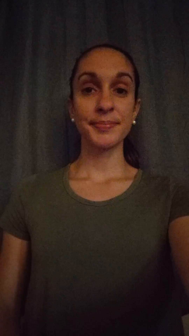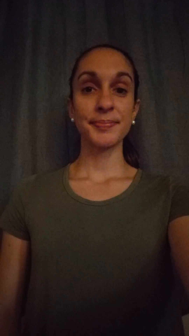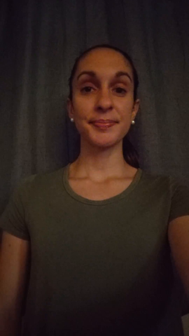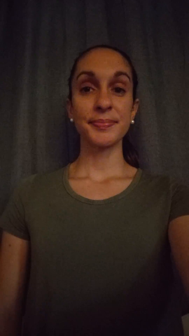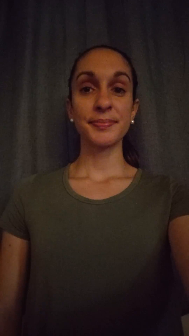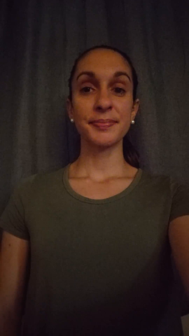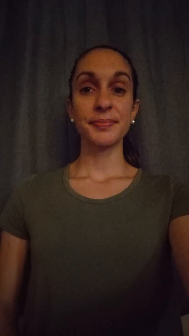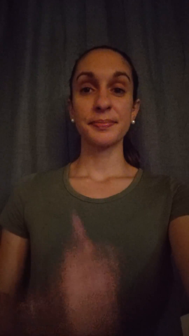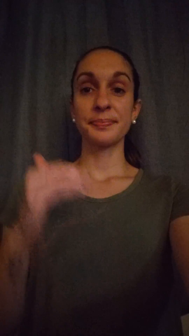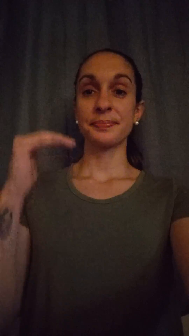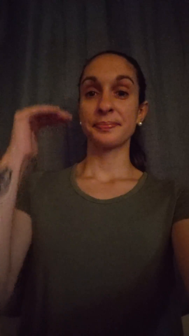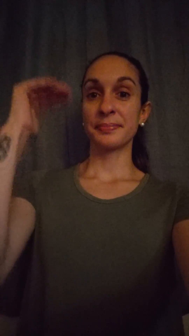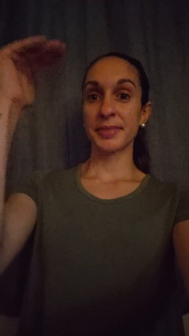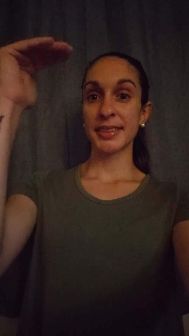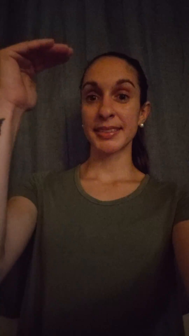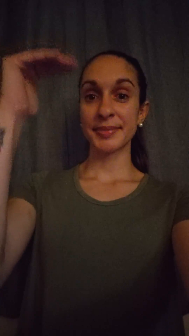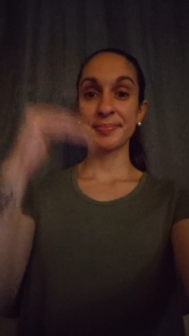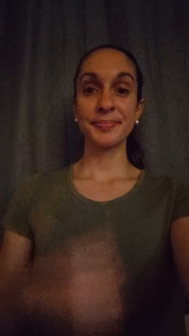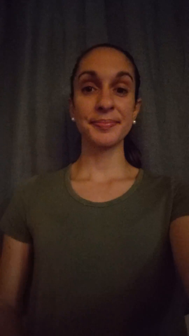big